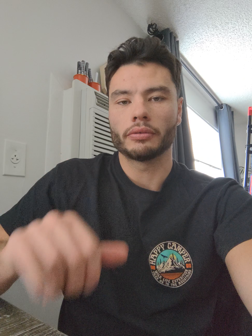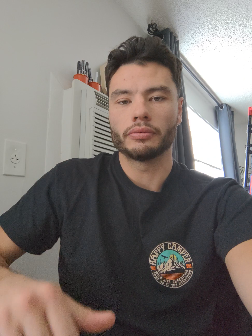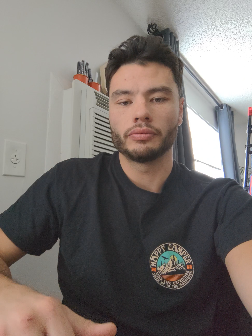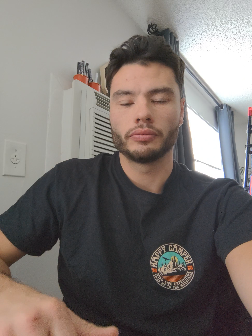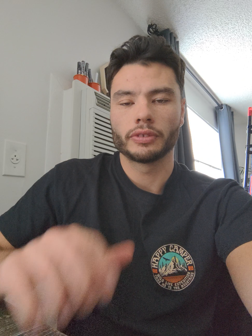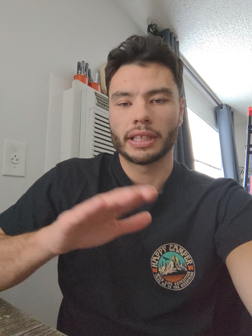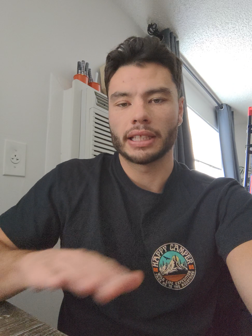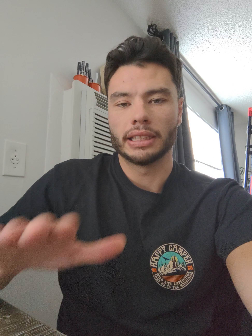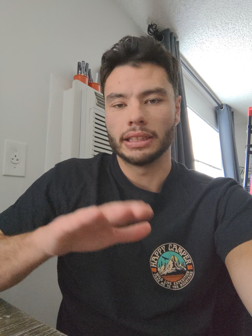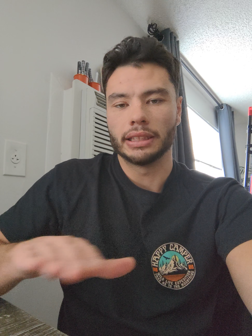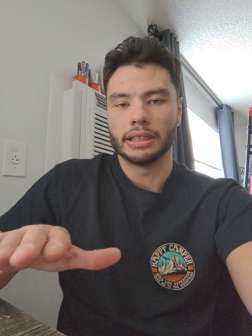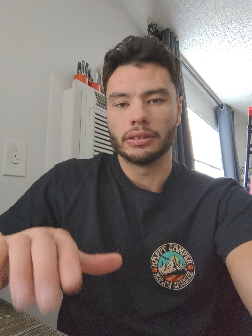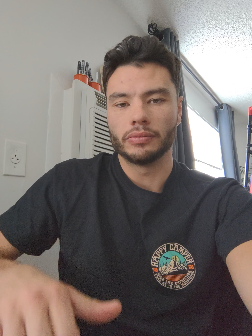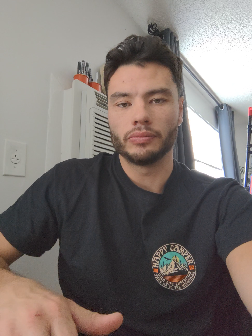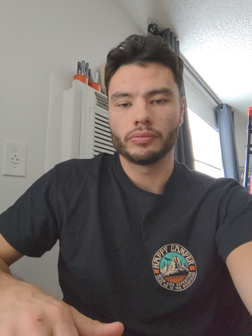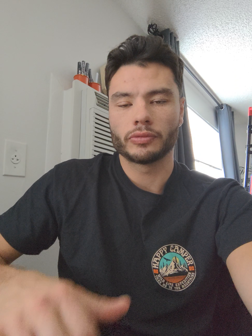clean